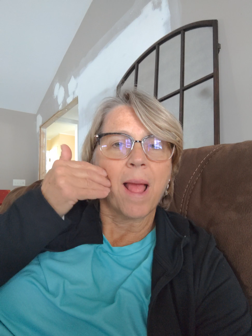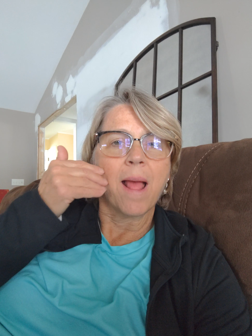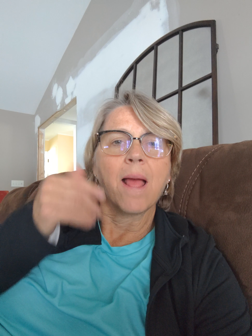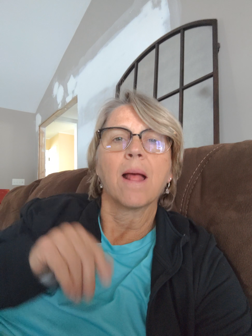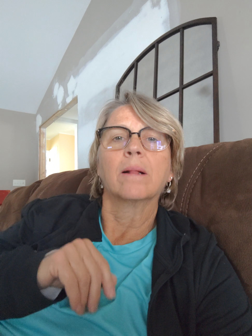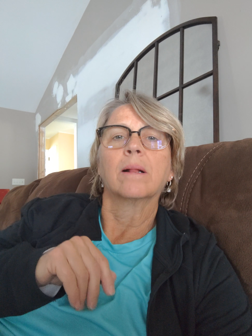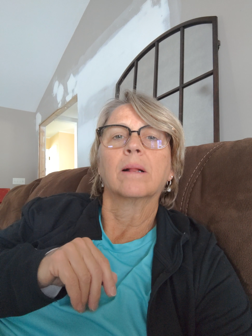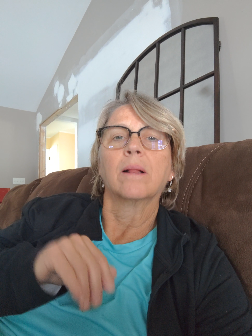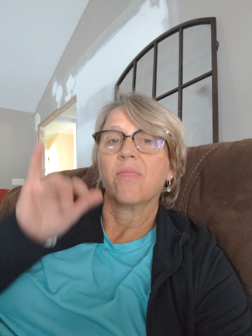smile